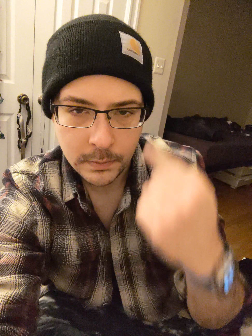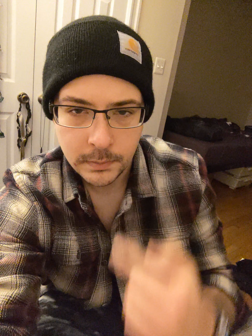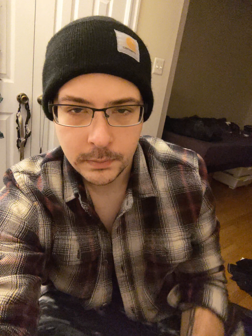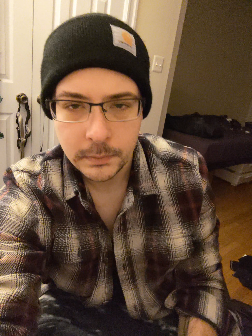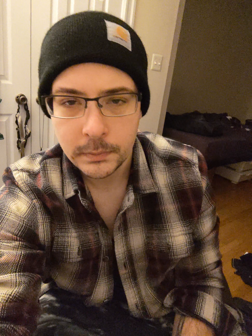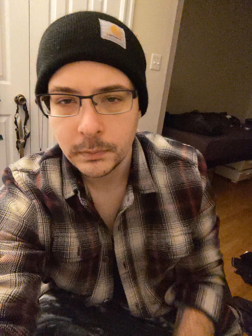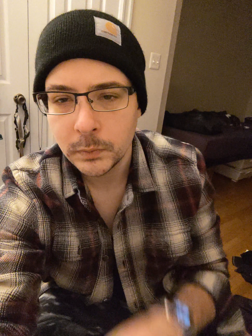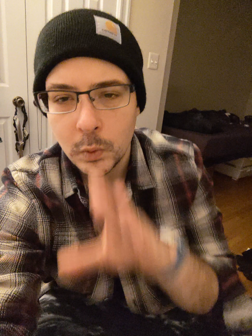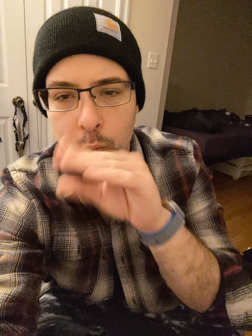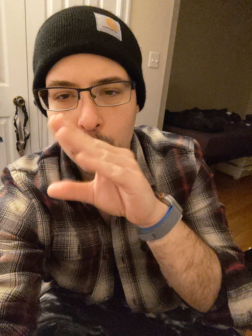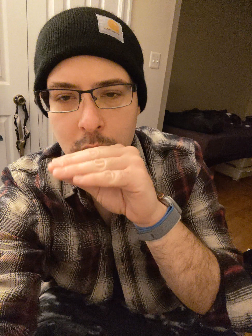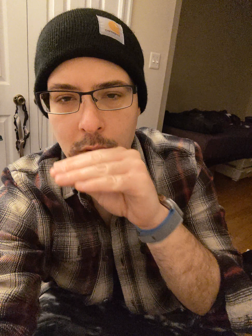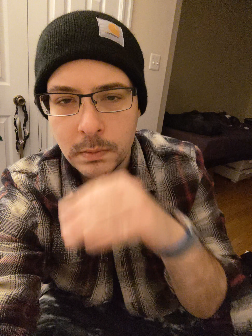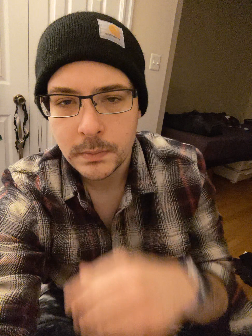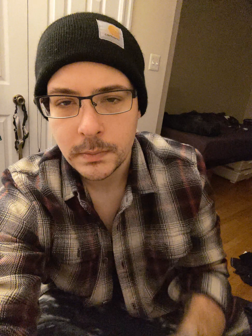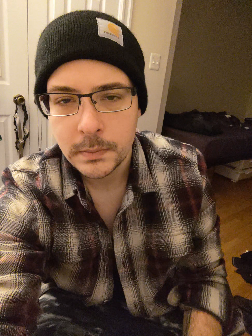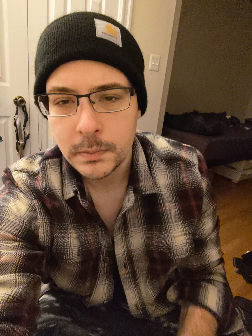goose